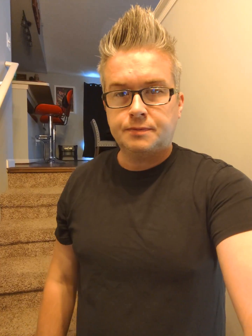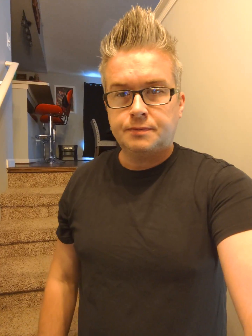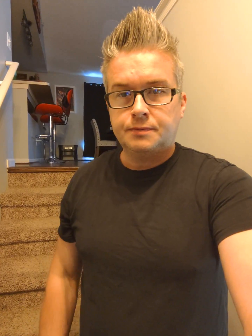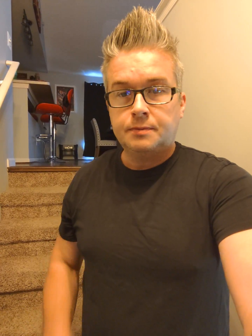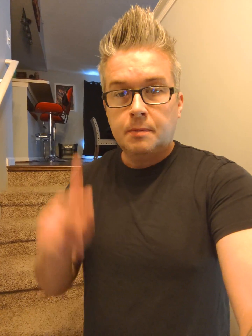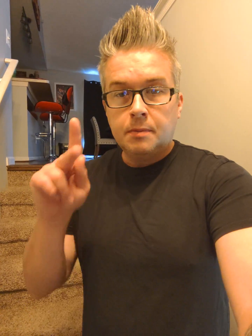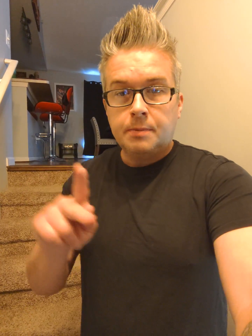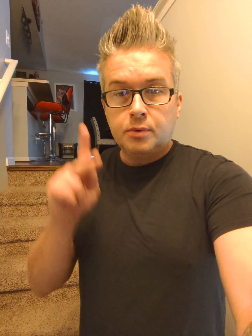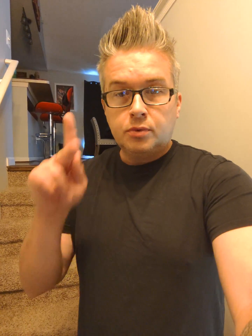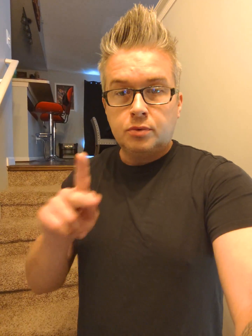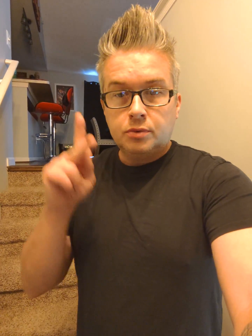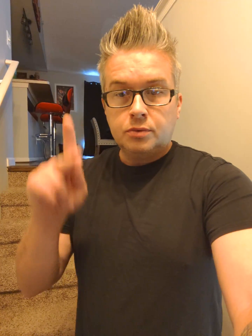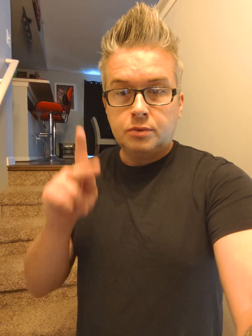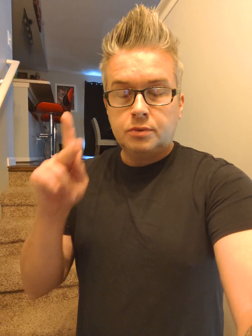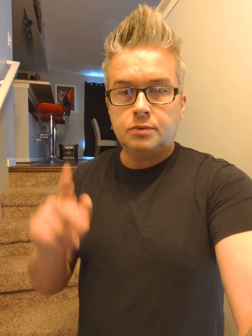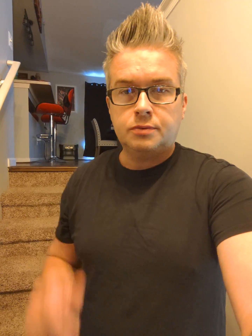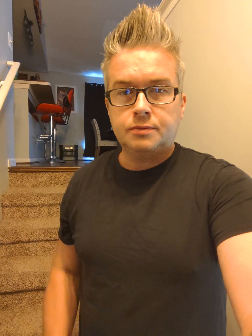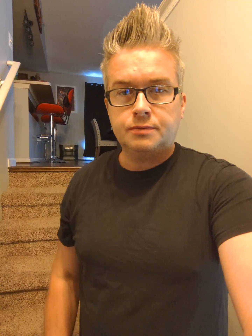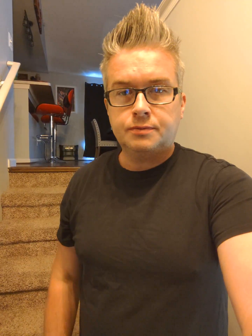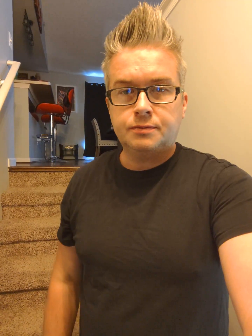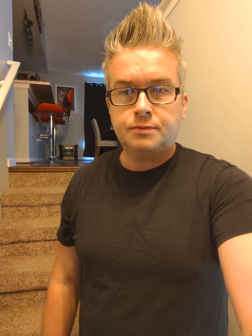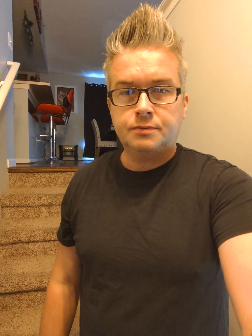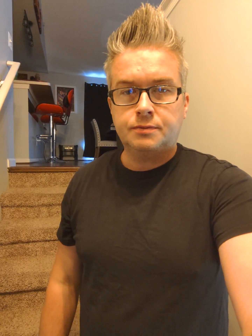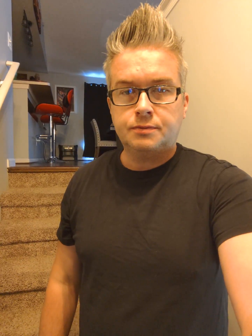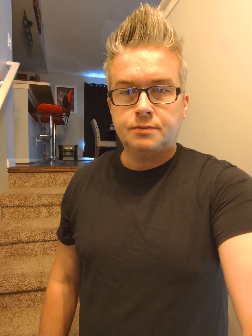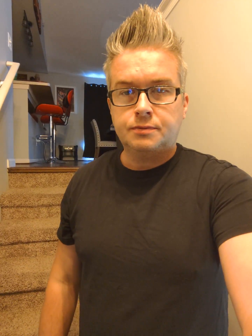people